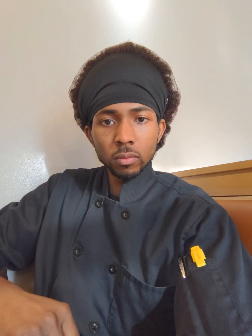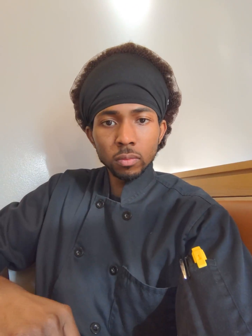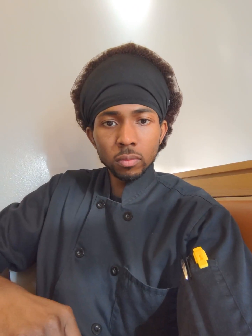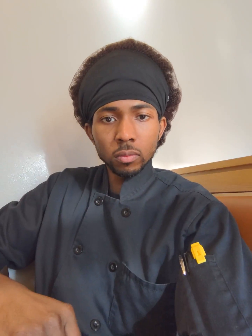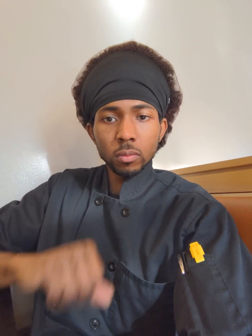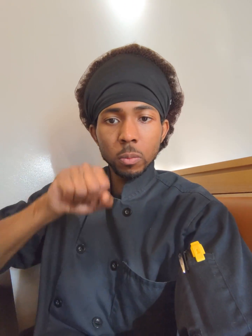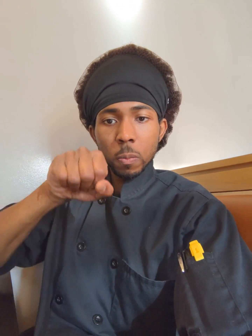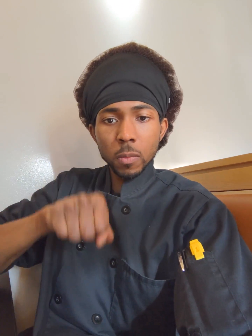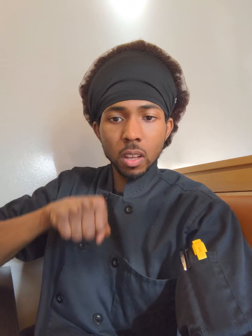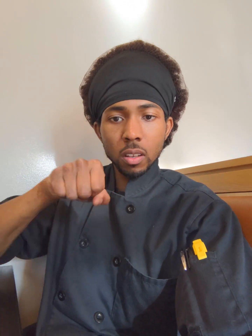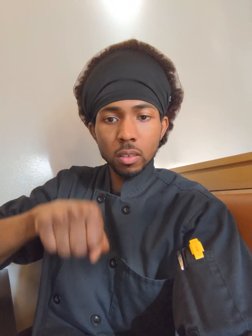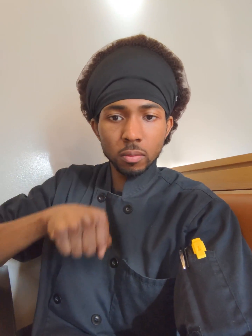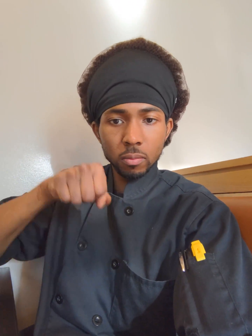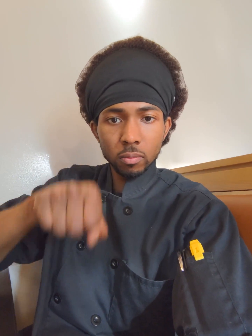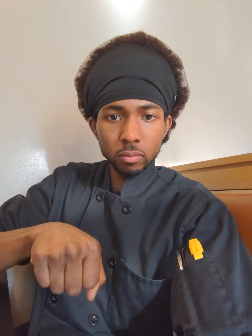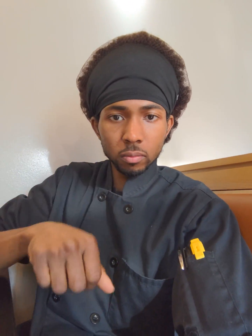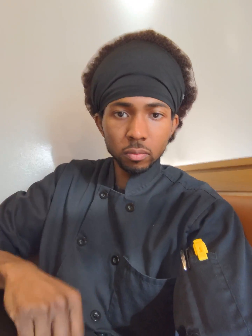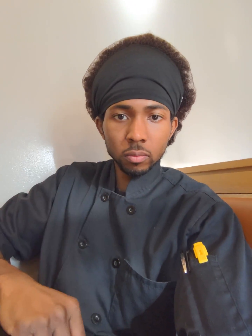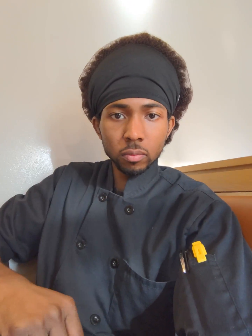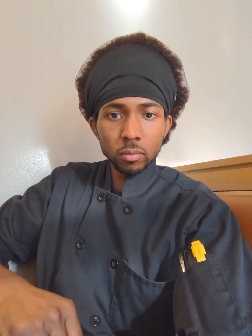bicycle